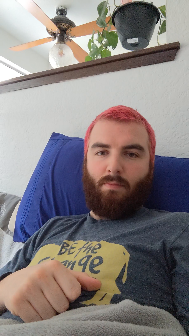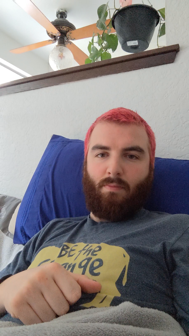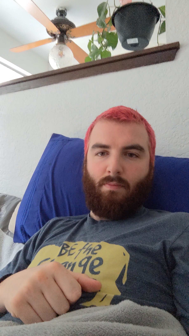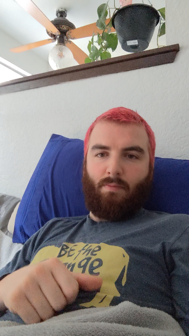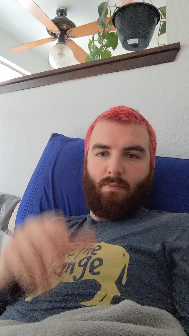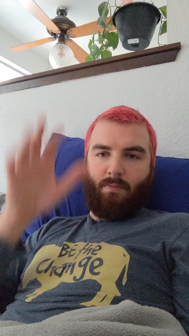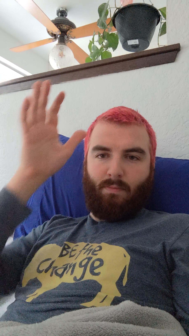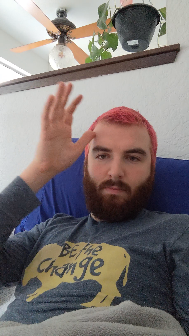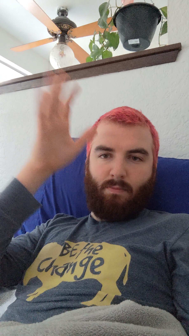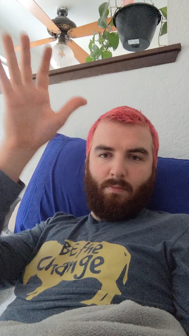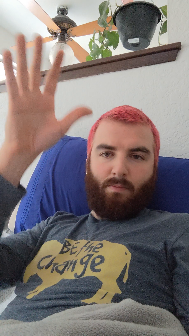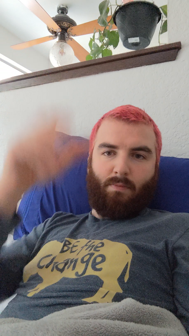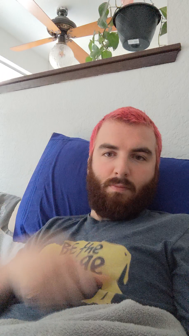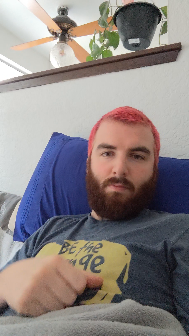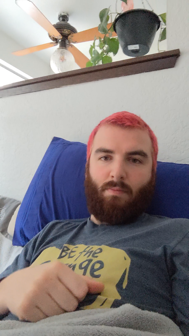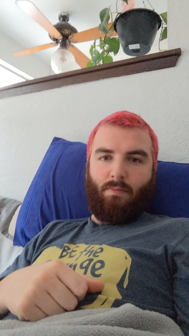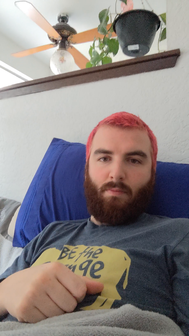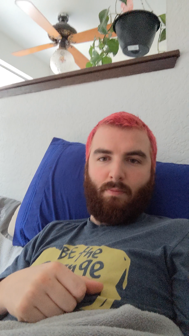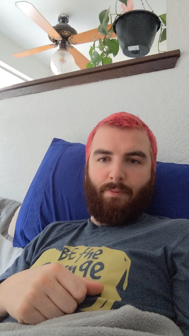moose